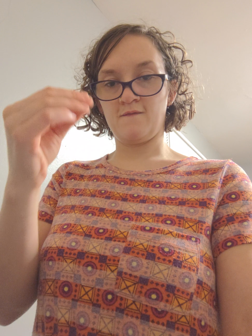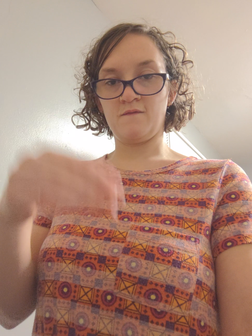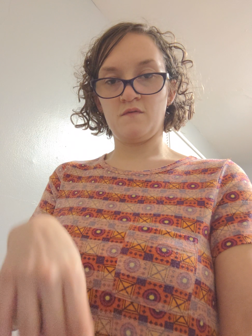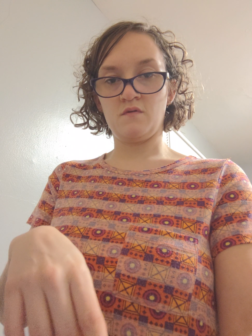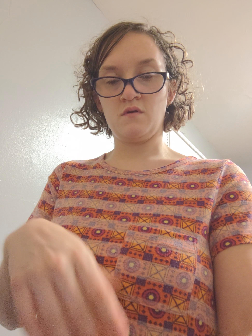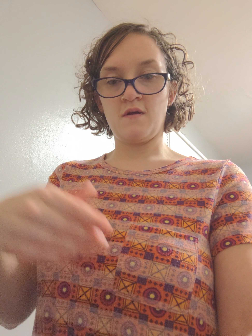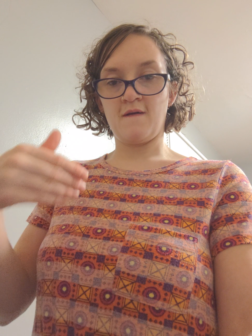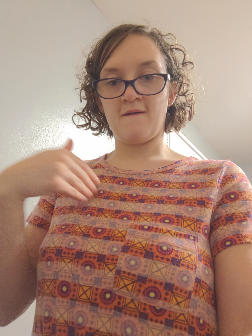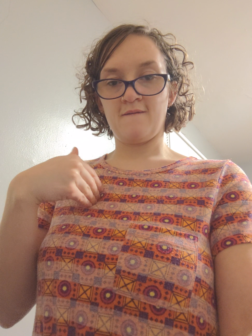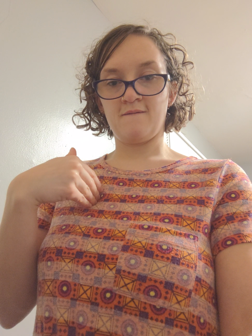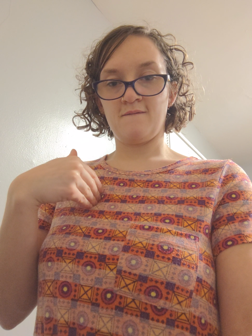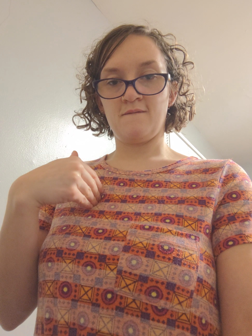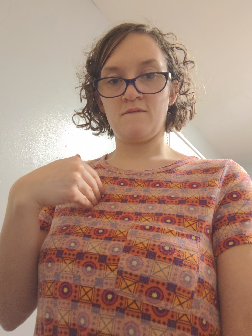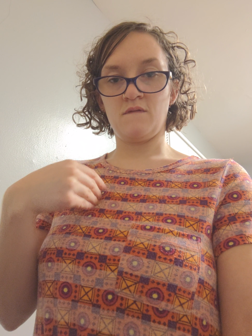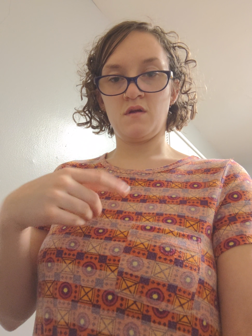have